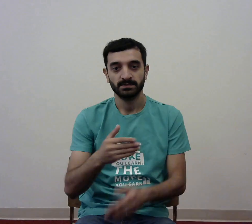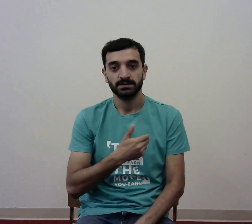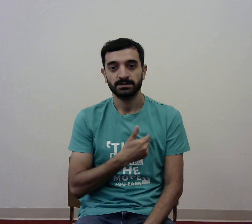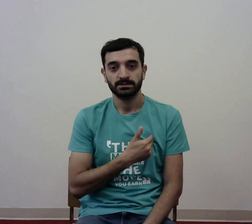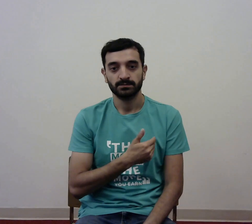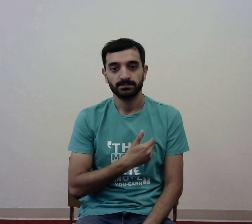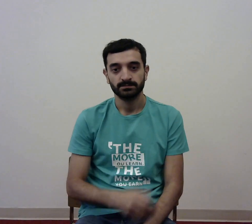istəmək